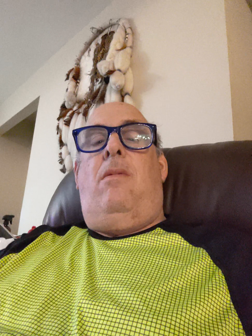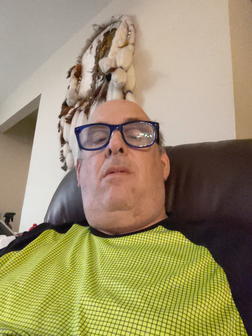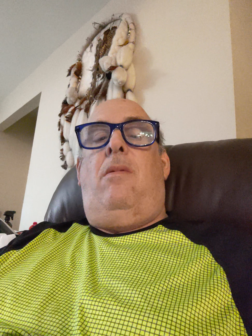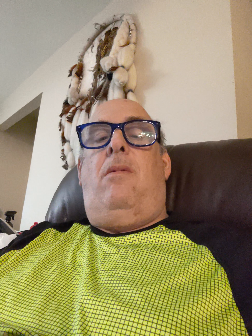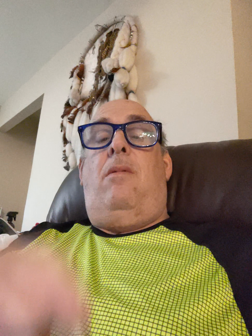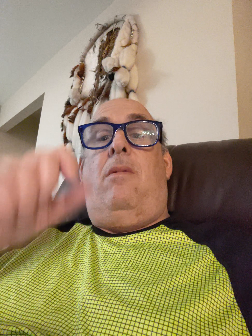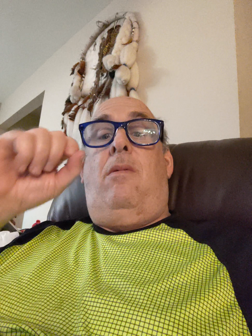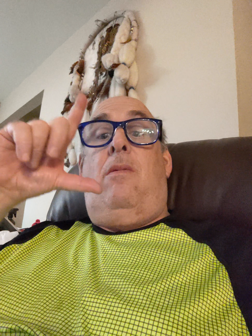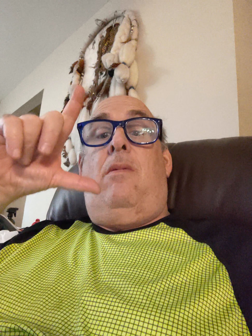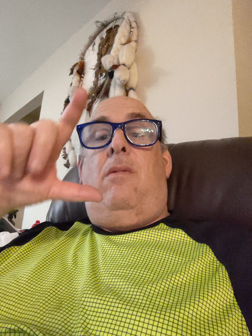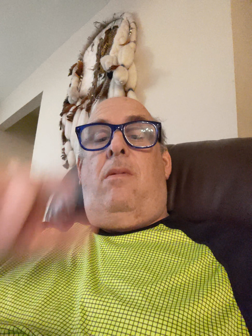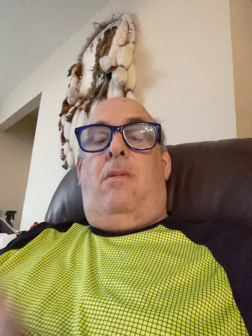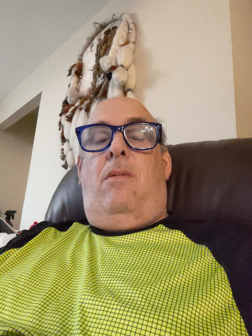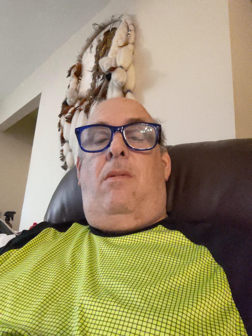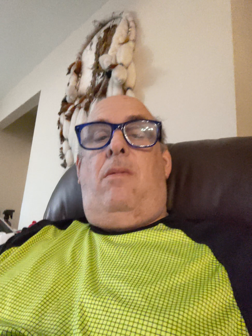wake